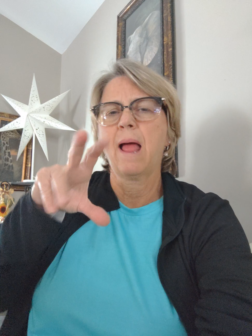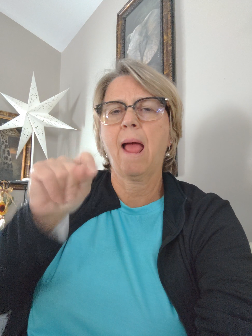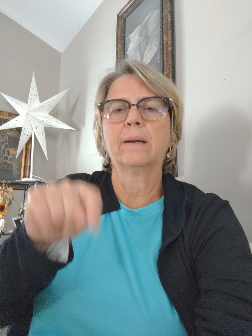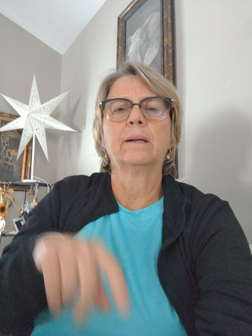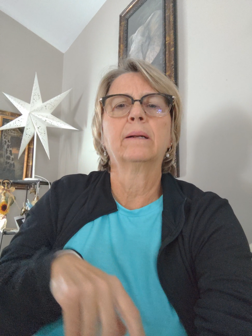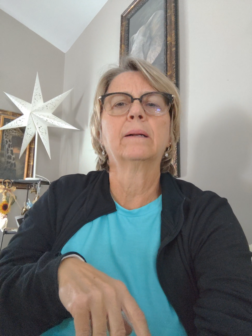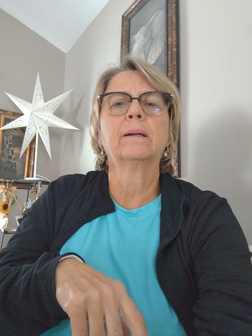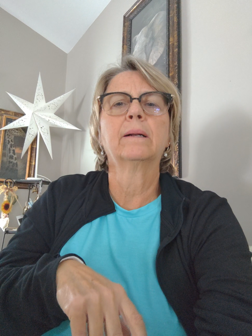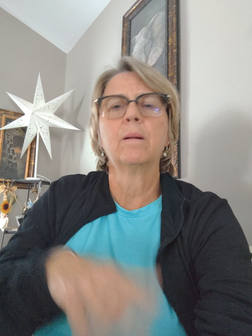cut